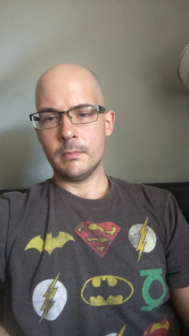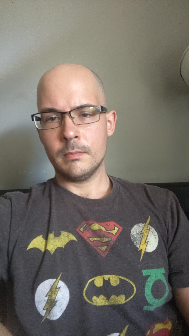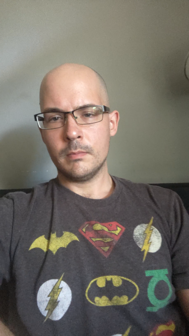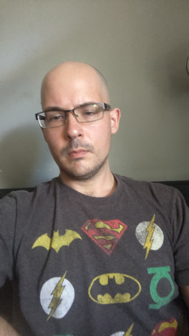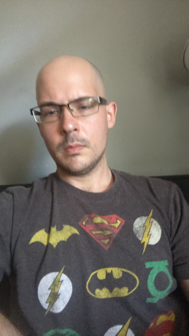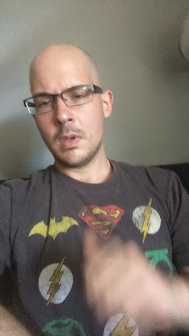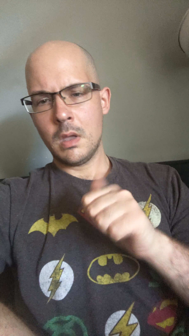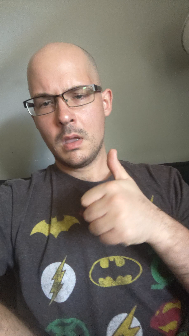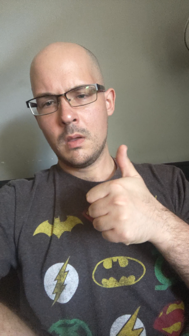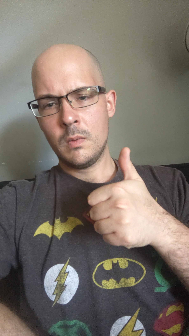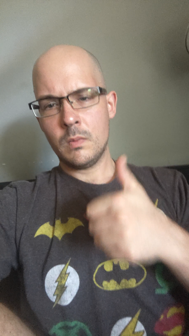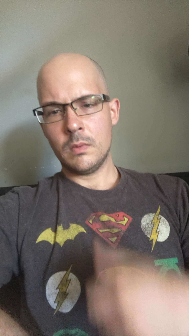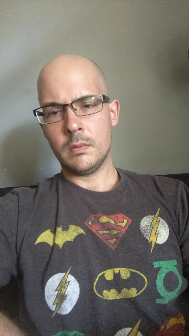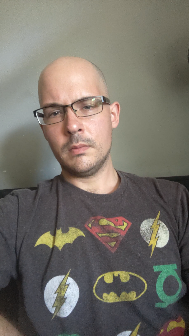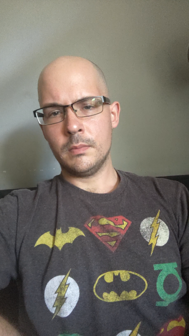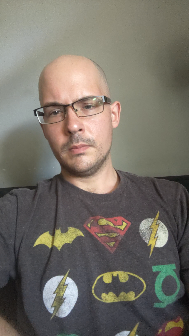how